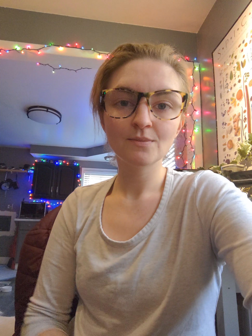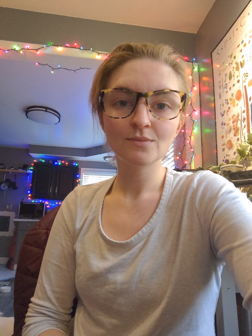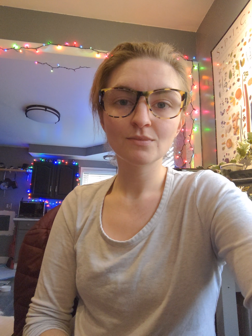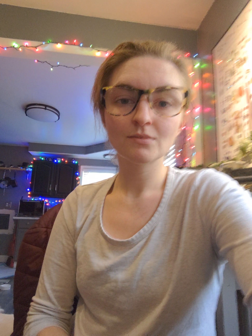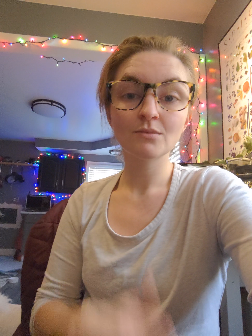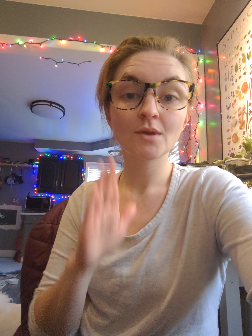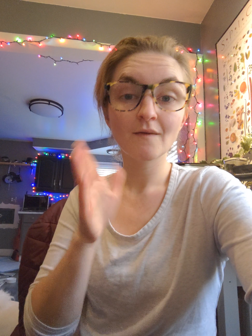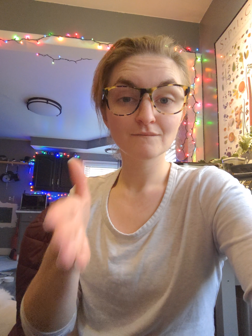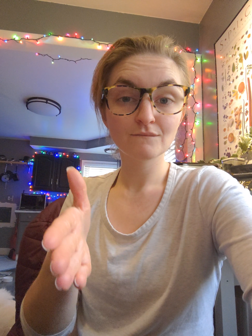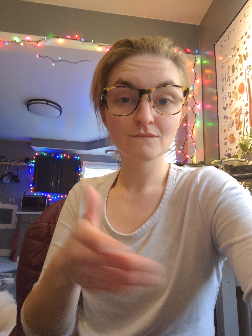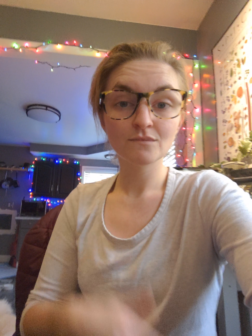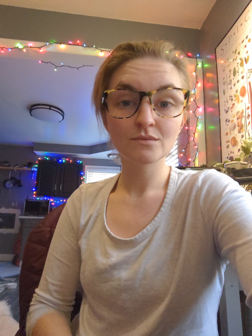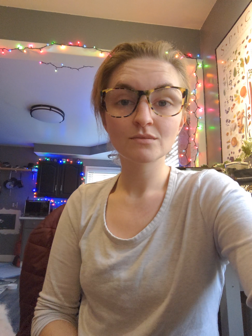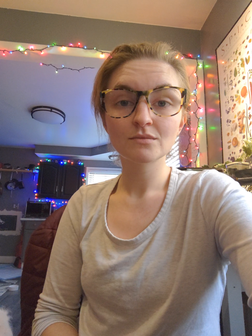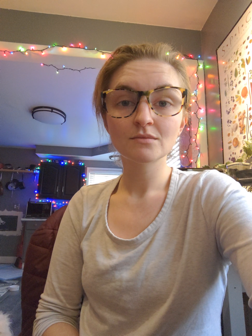after